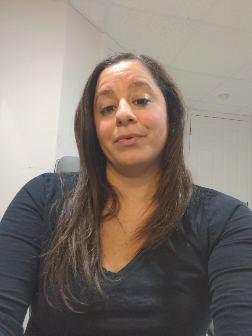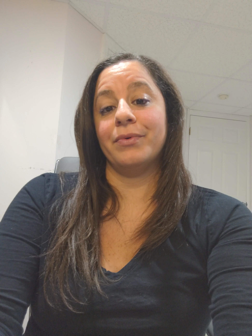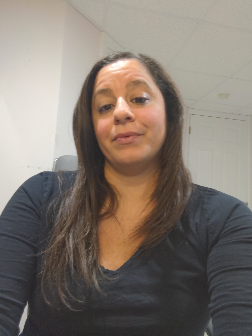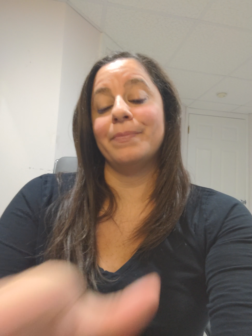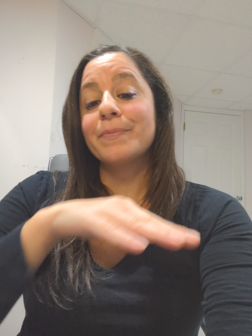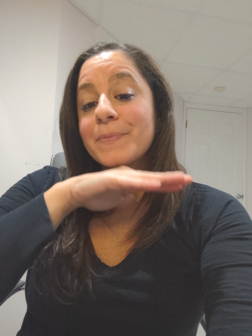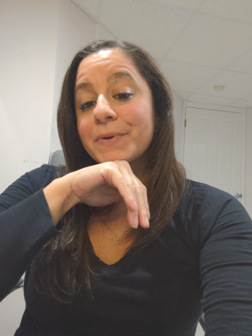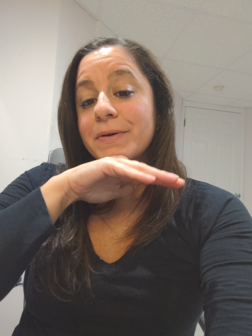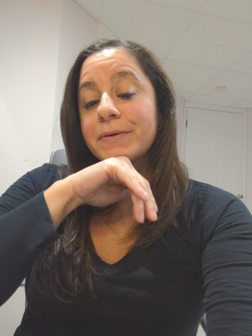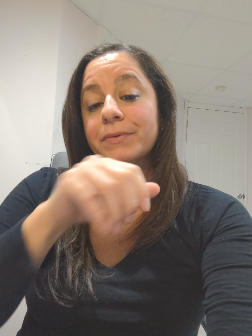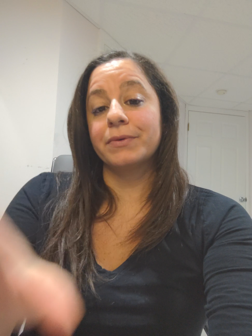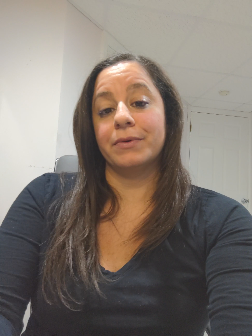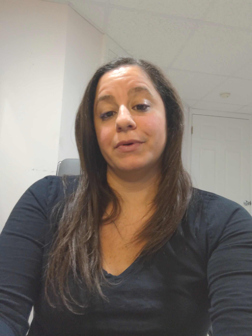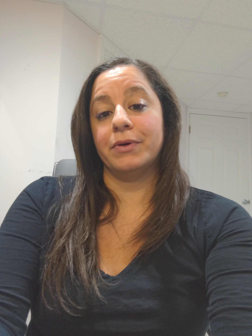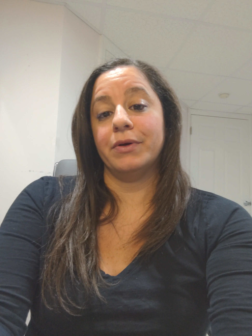pig